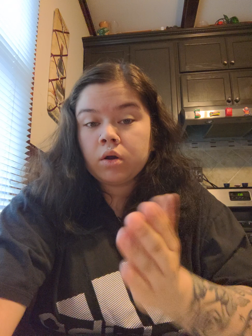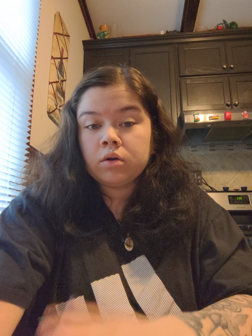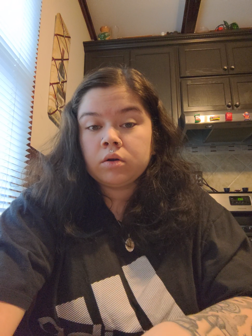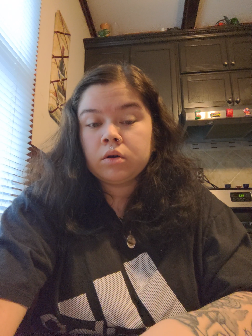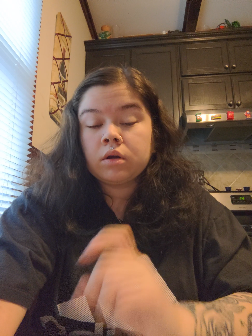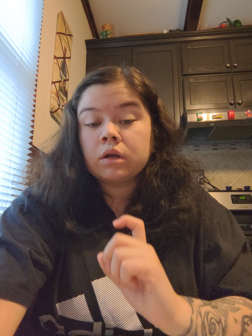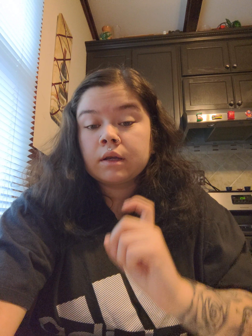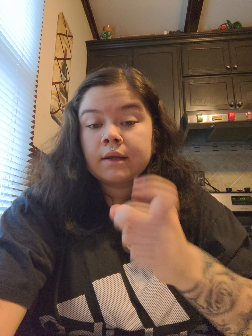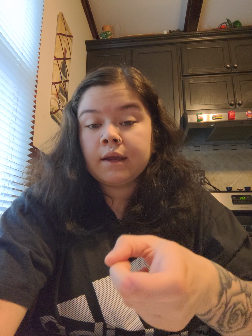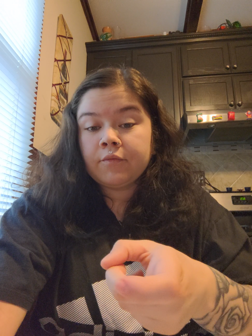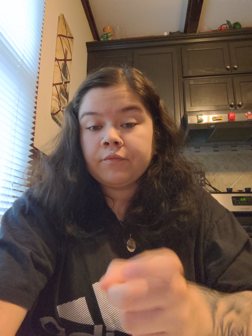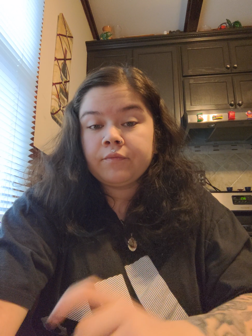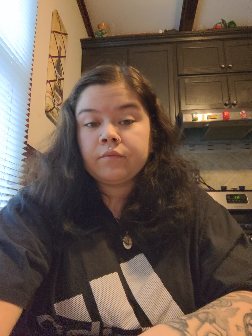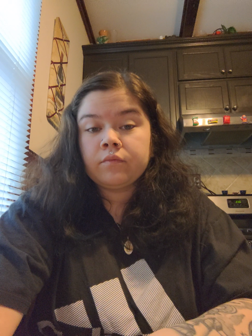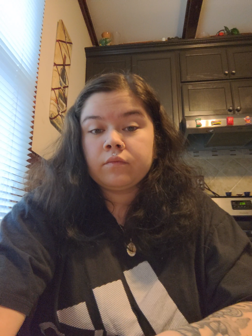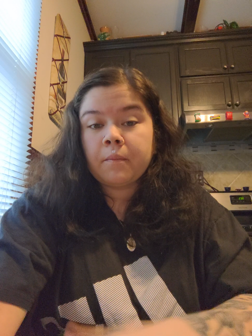gift